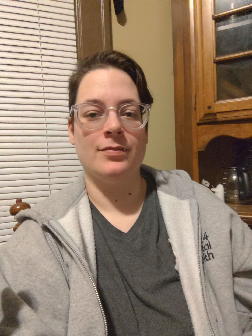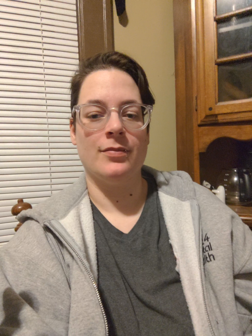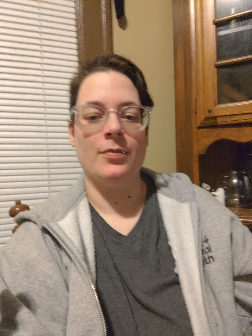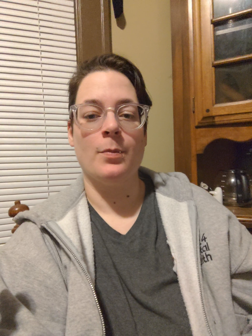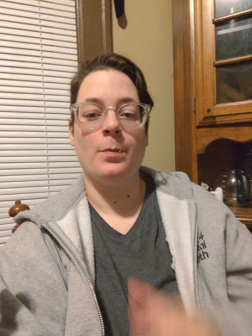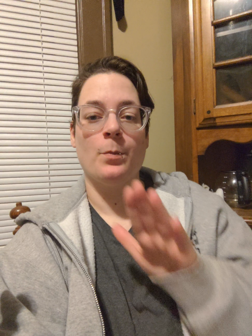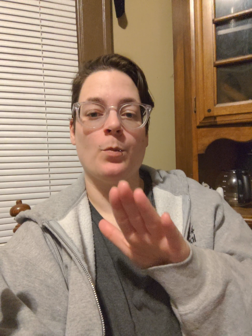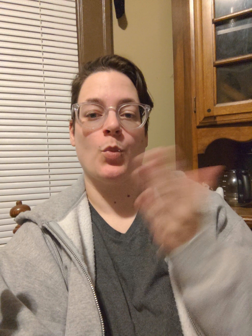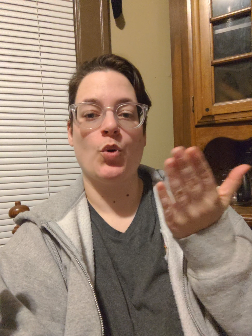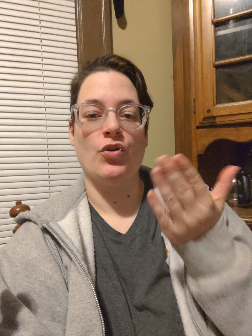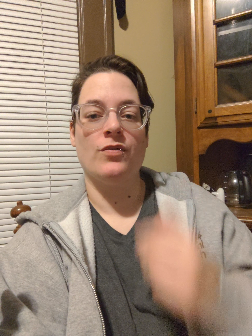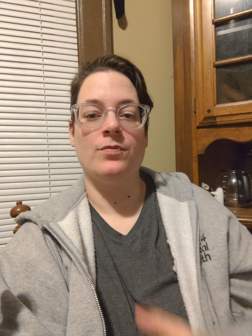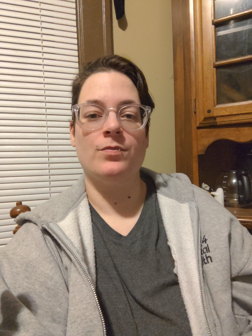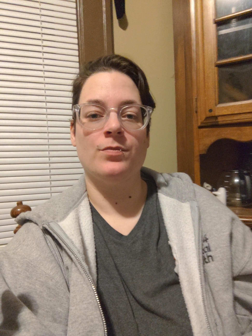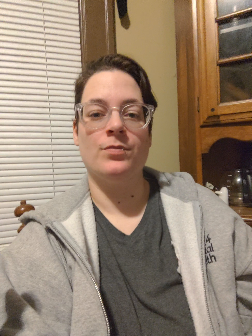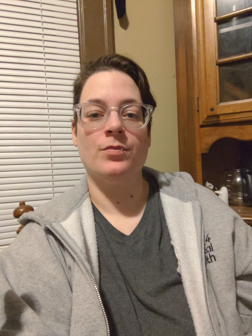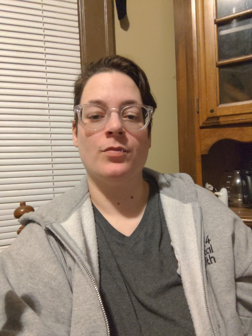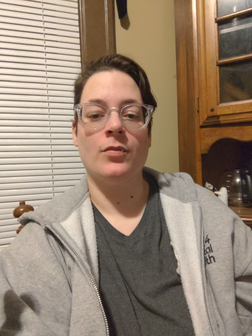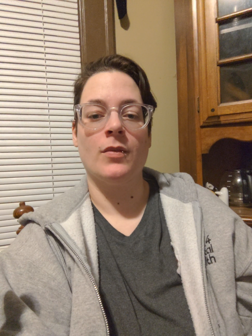book